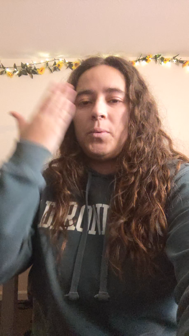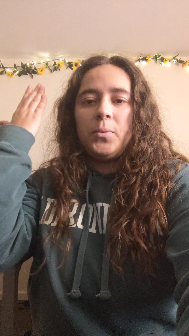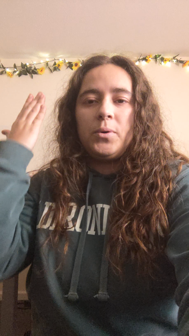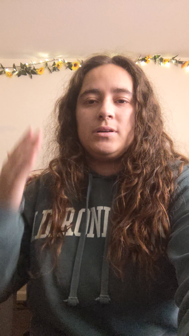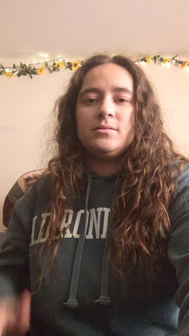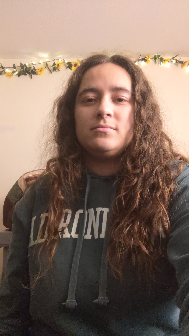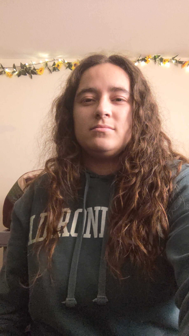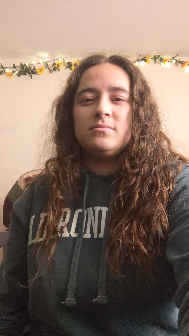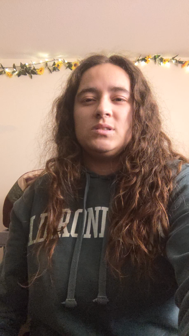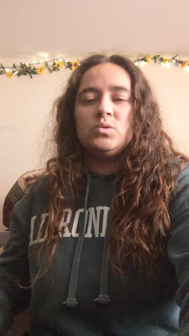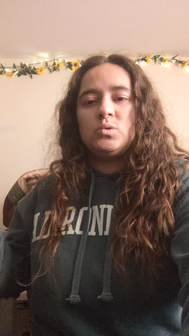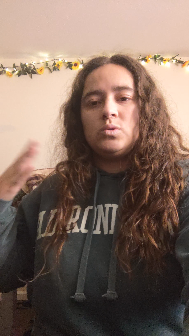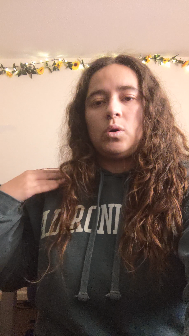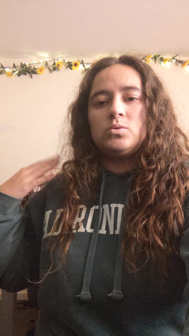shoulder